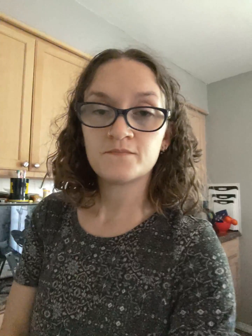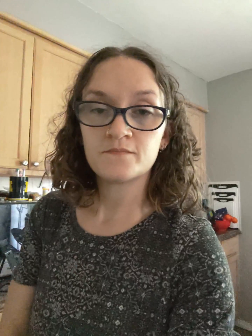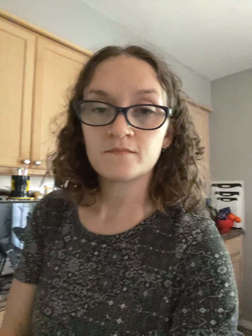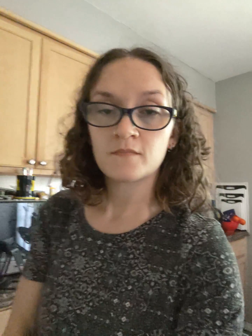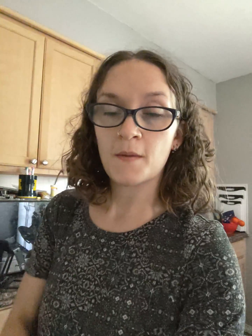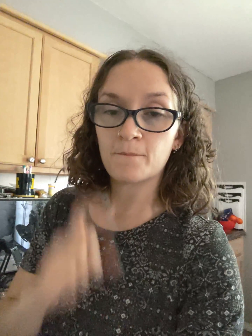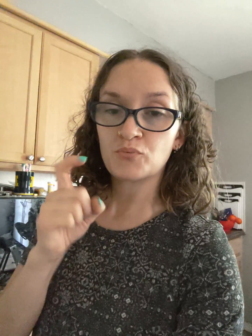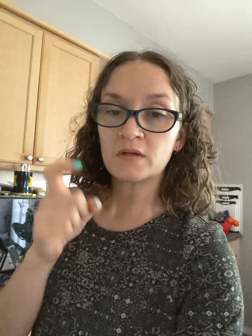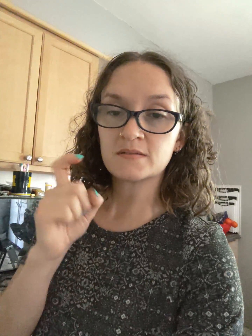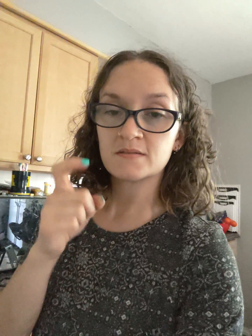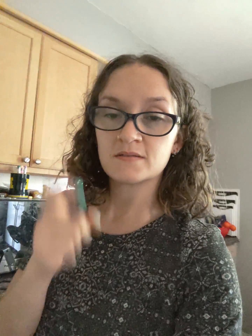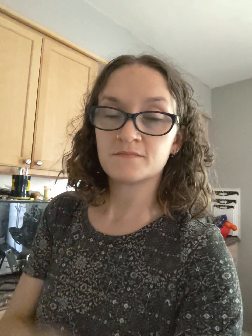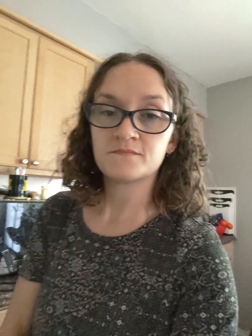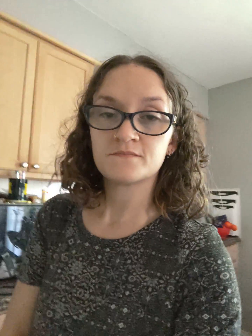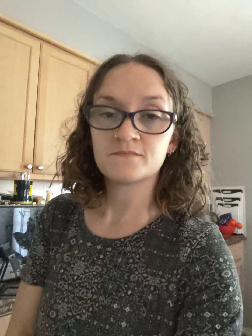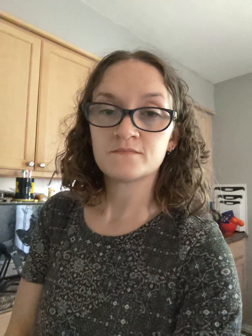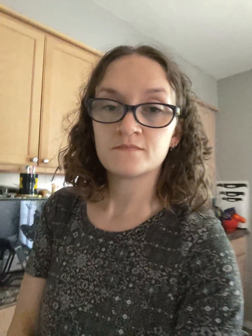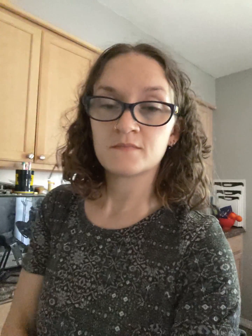present